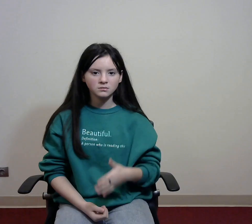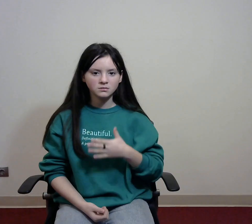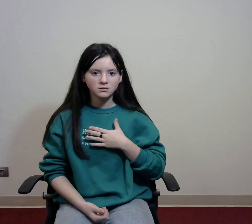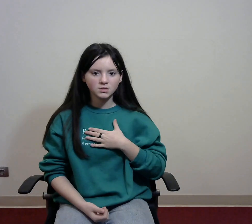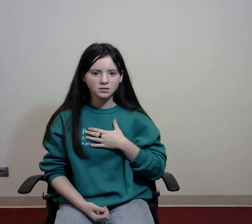mən